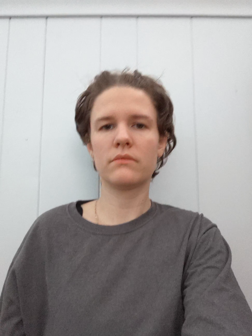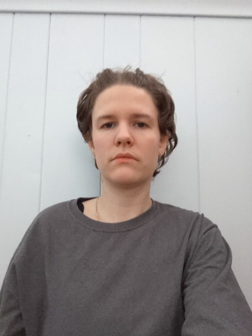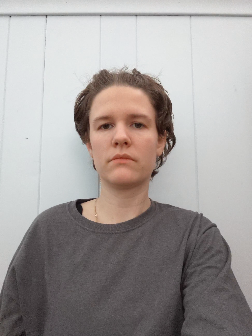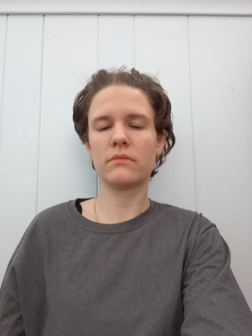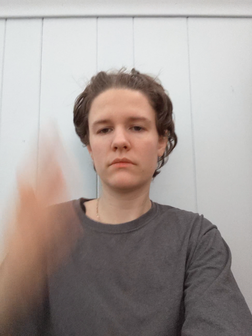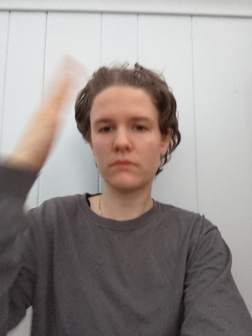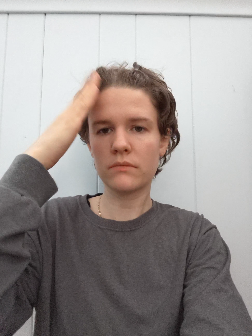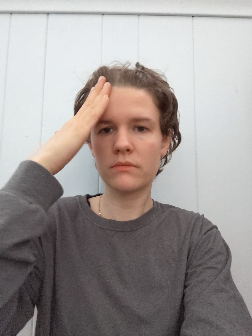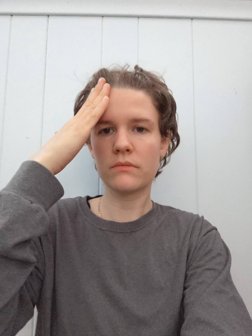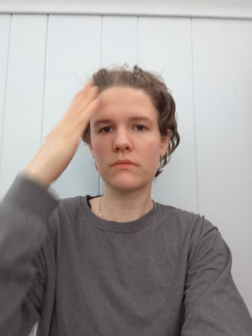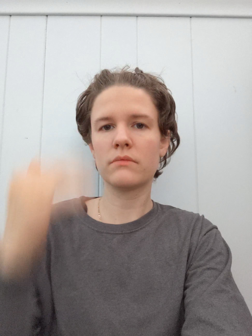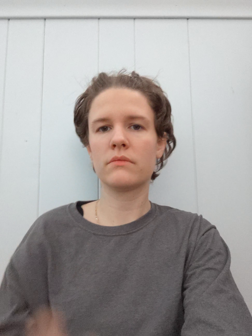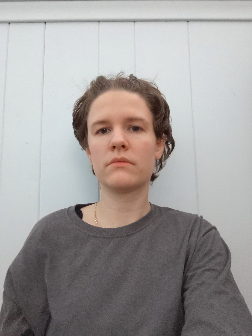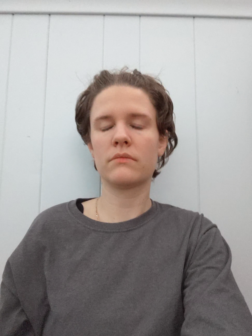hat